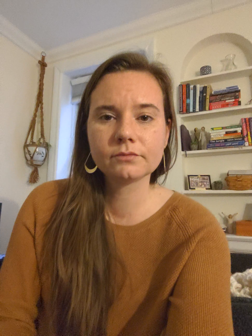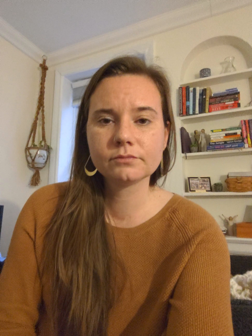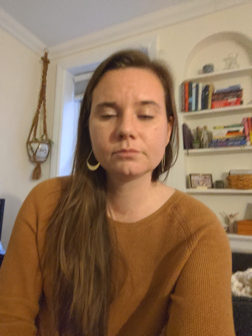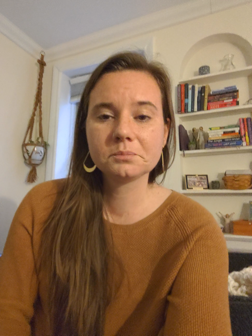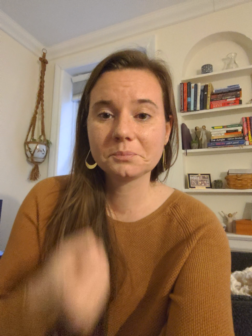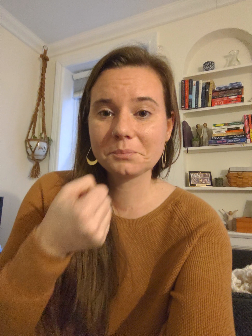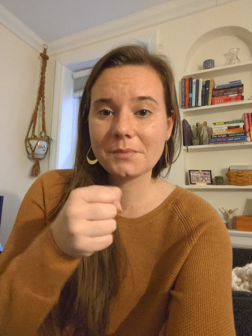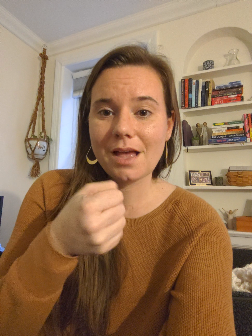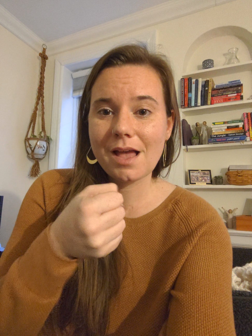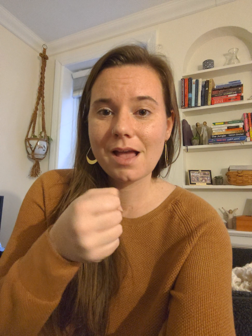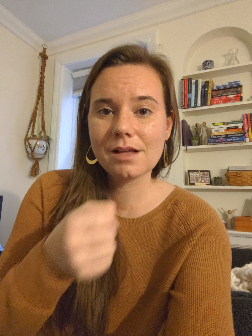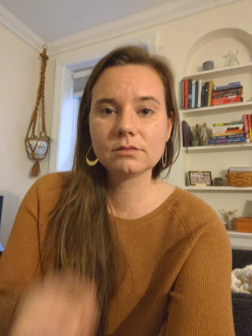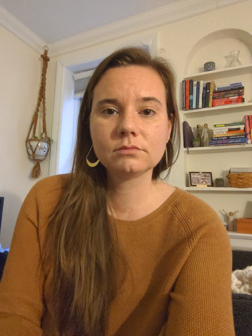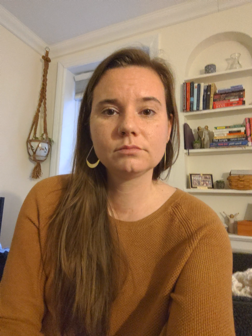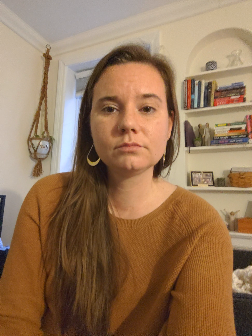make